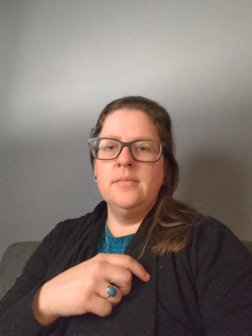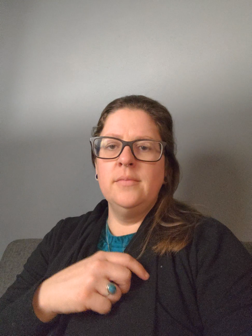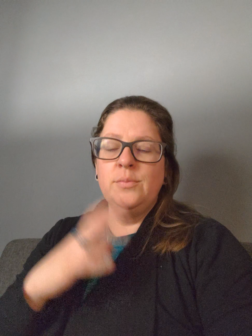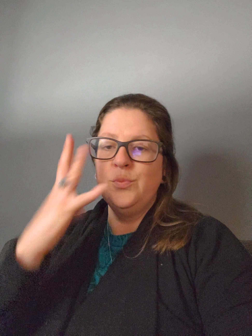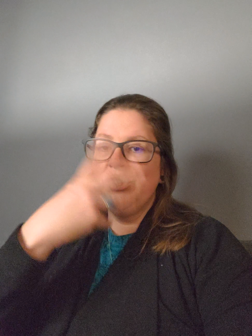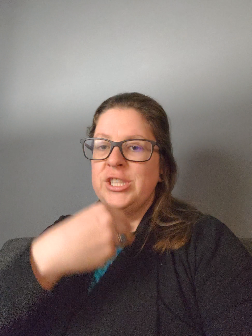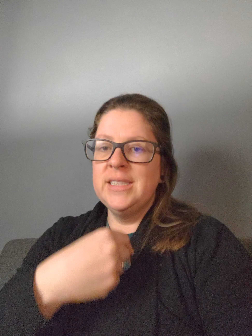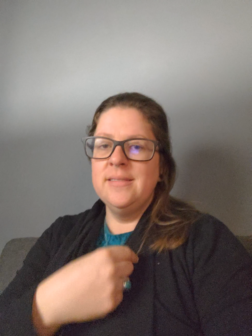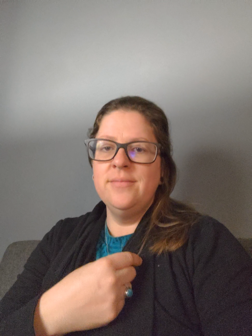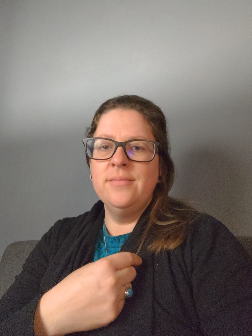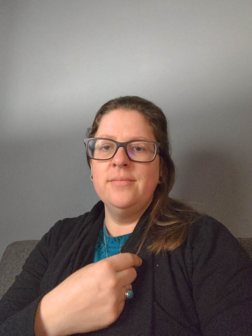pretty